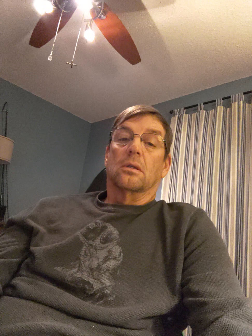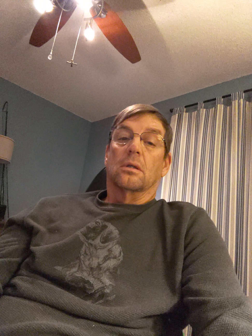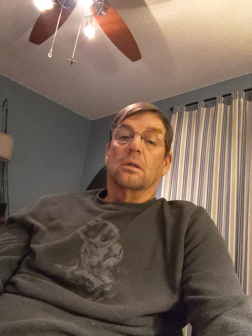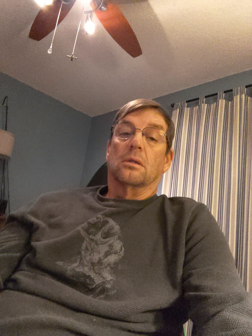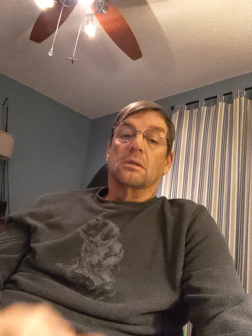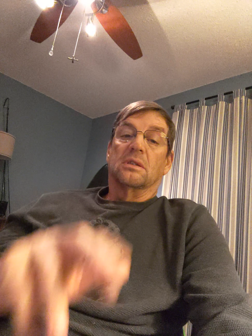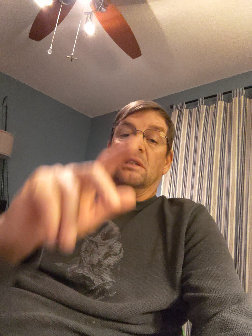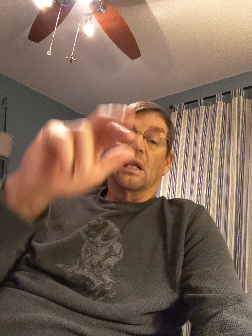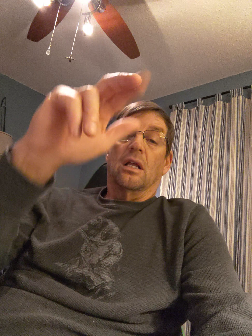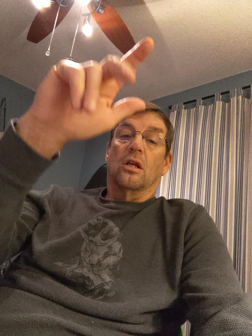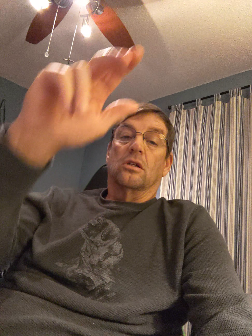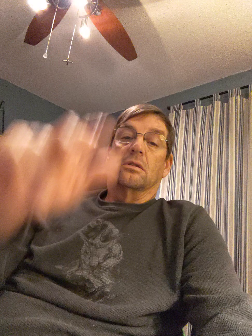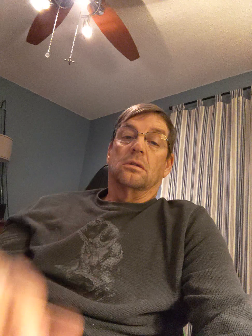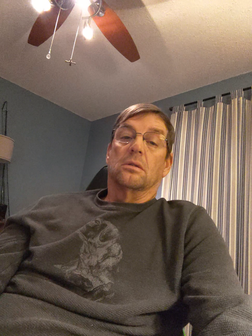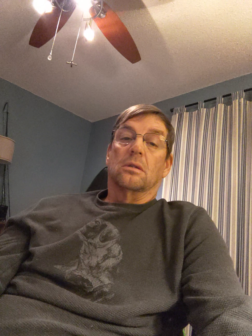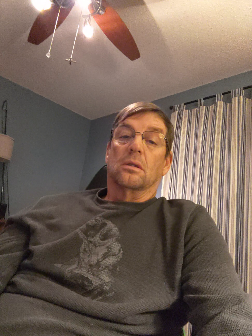stairs